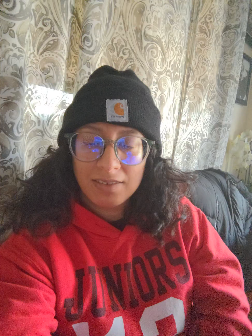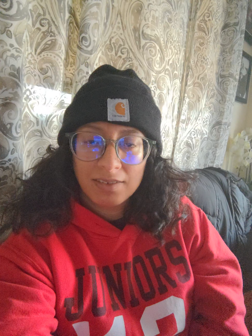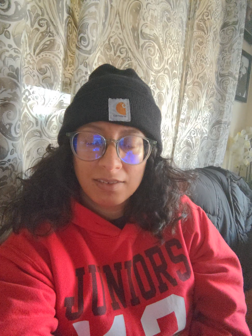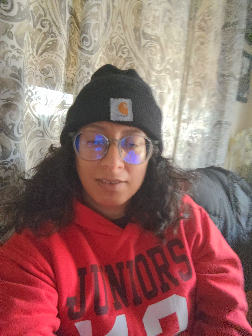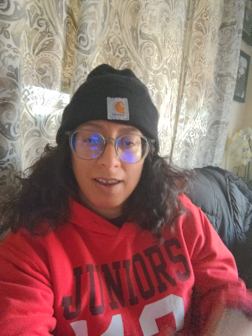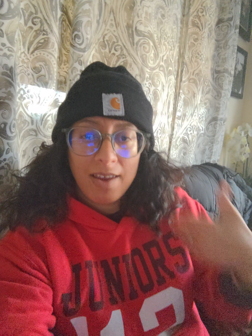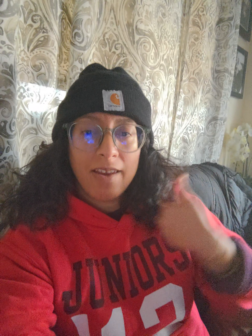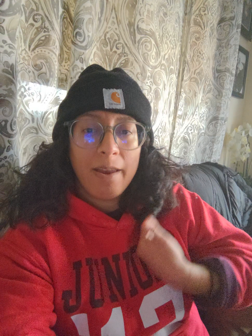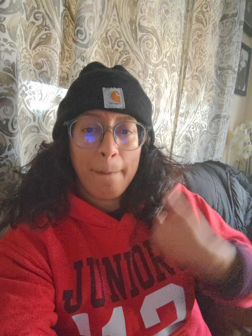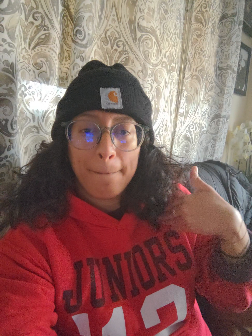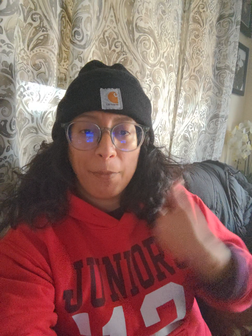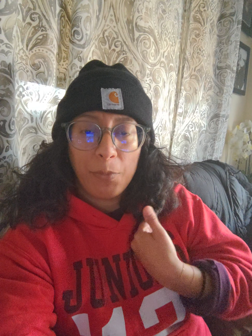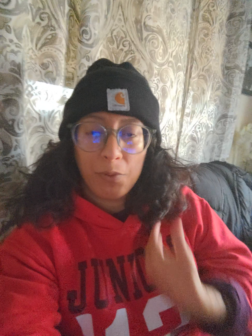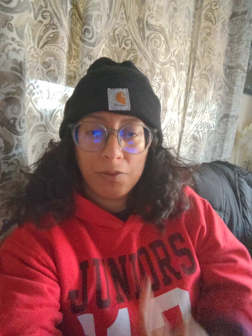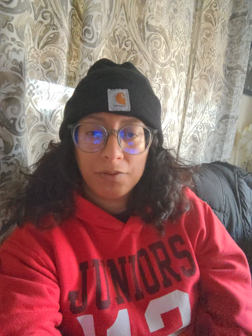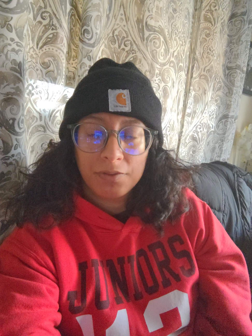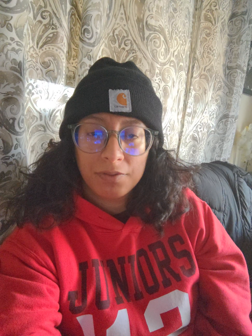animal